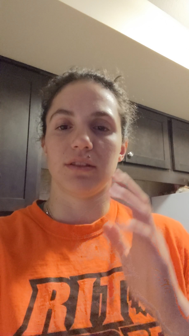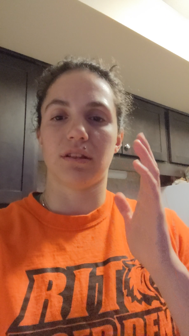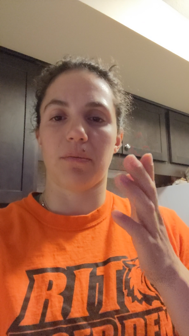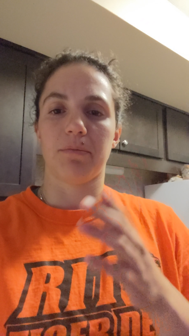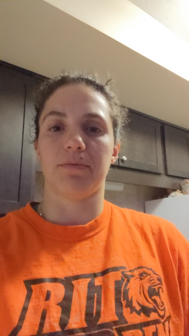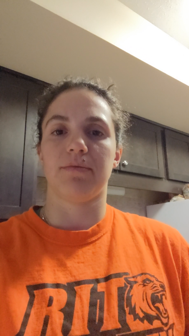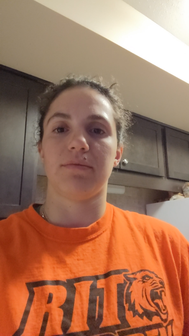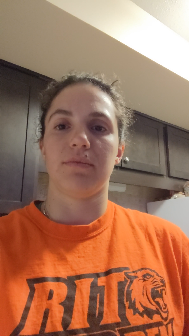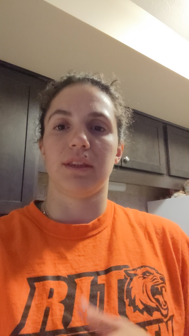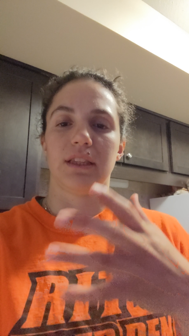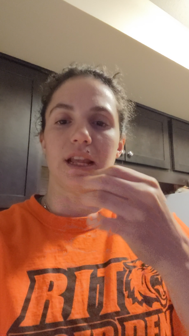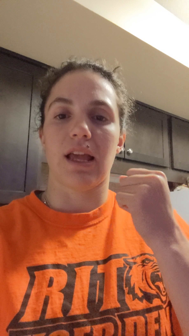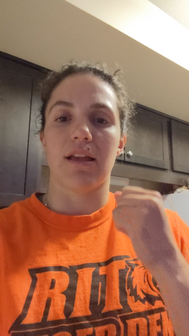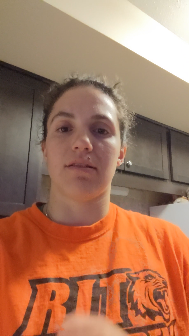get